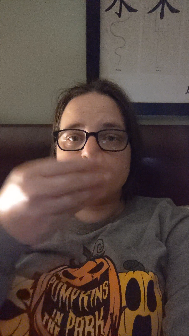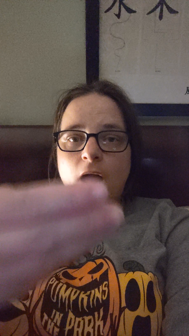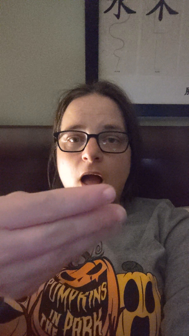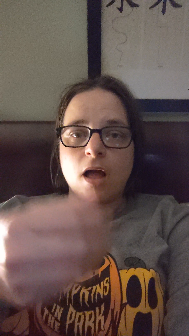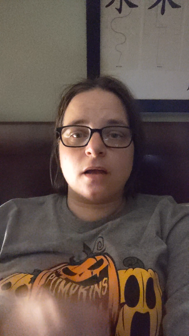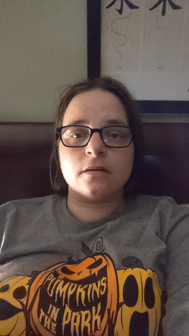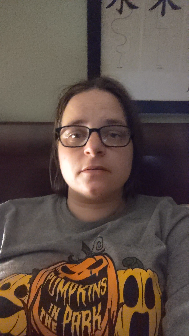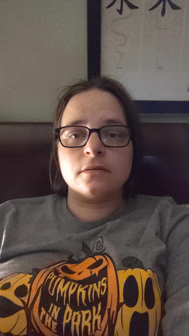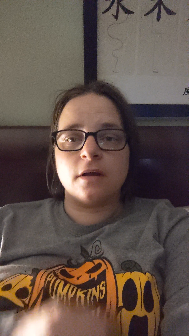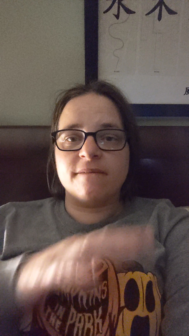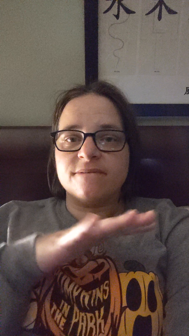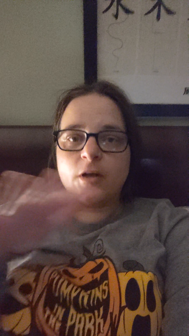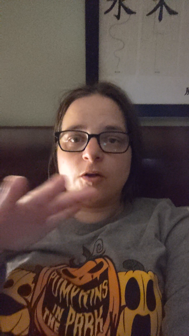full